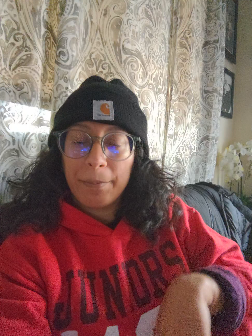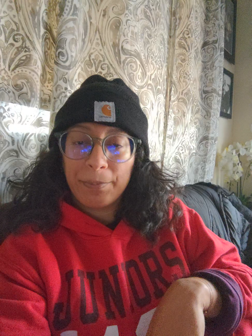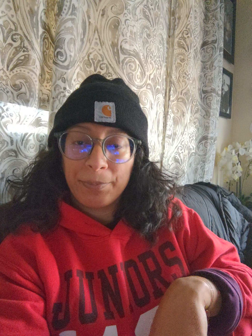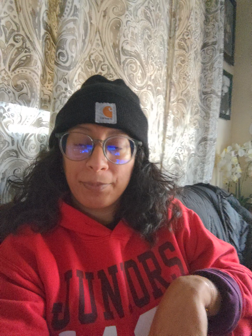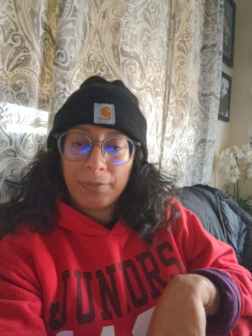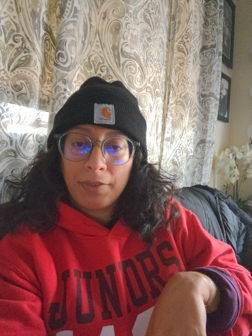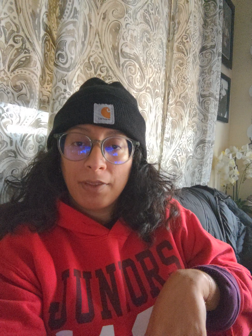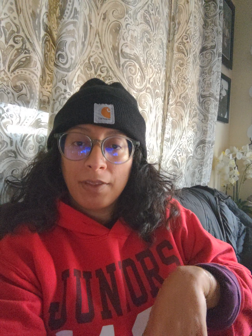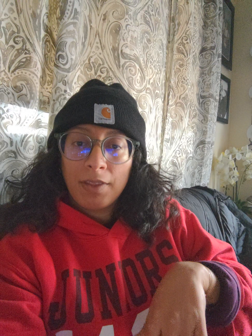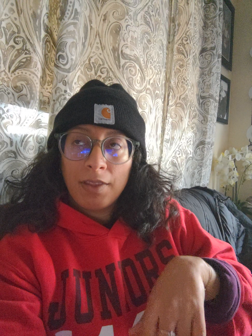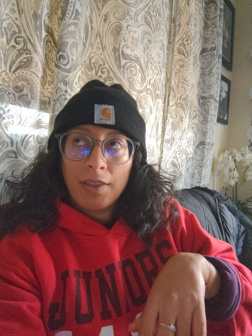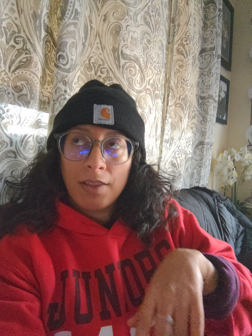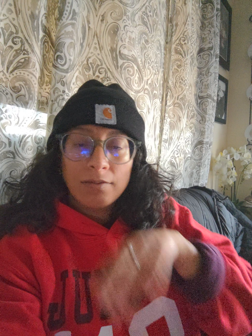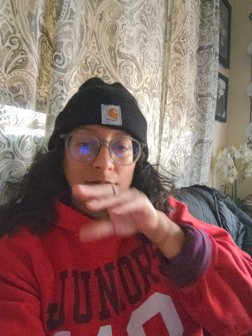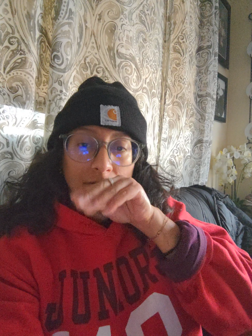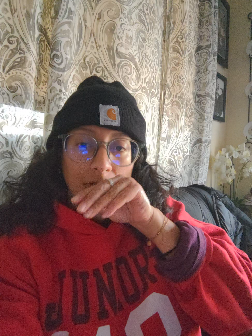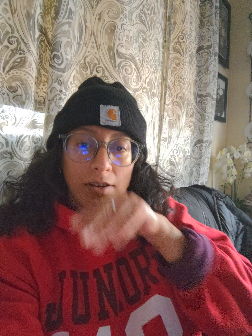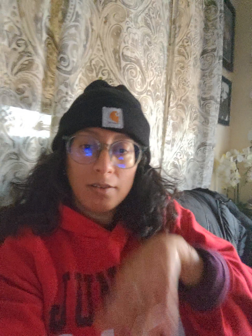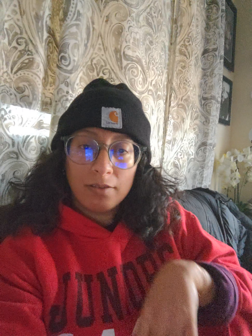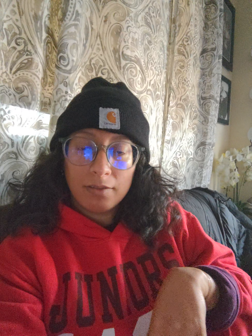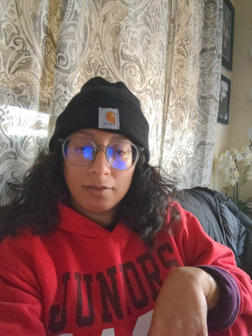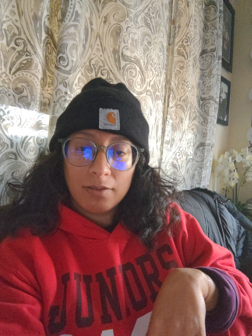goose